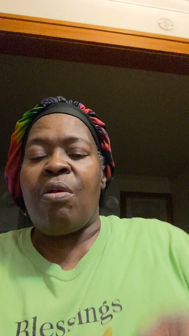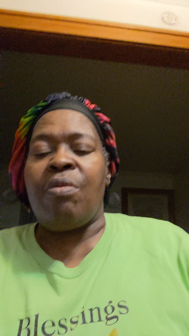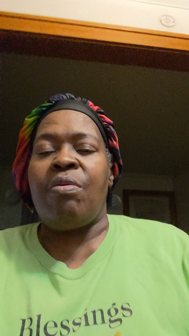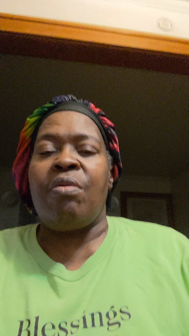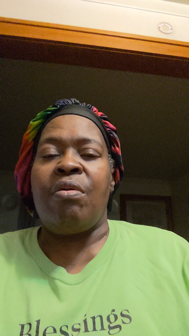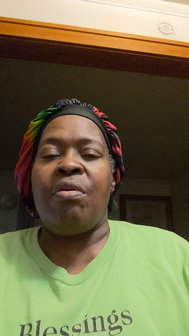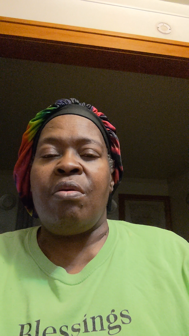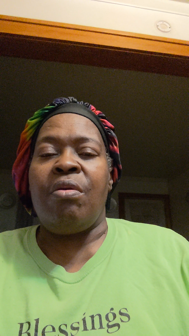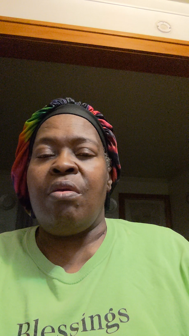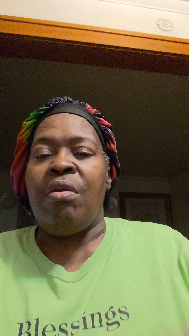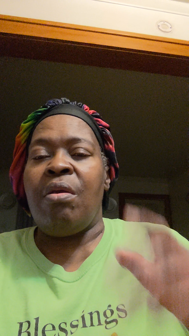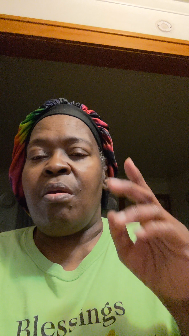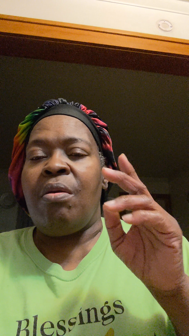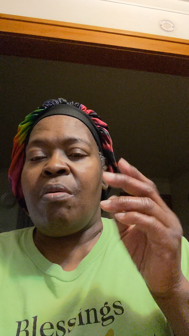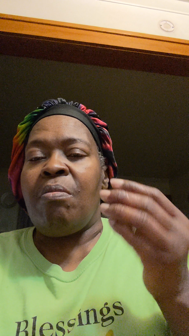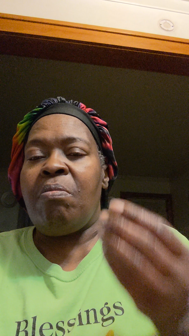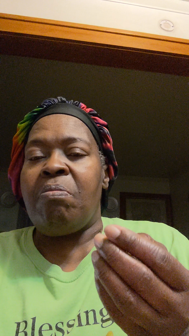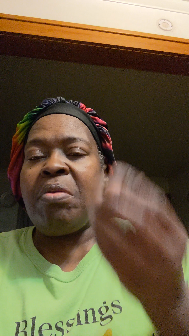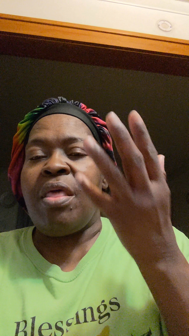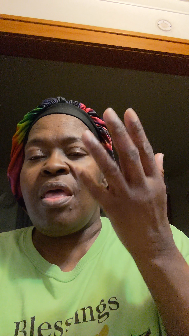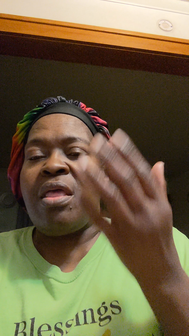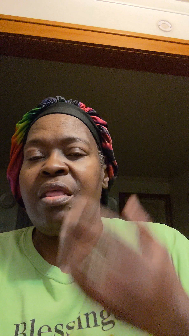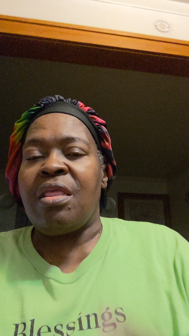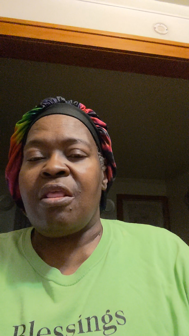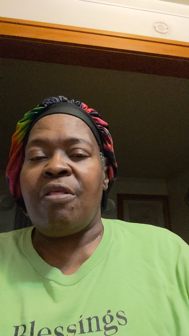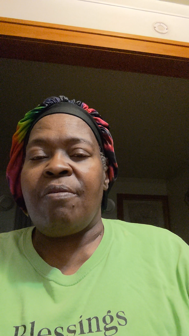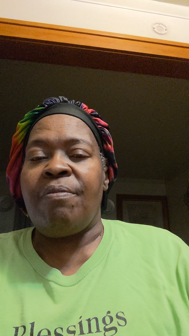plants